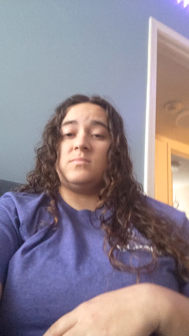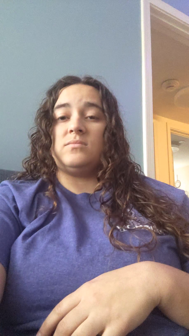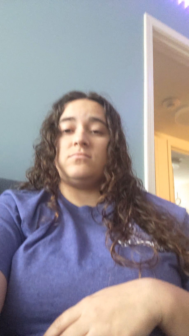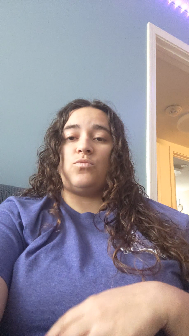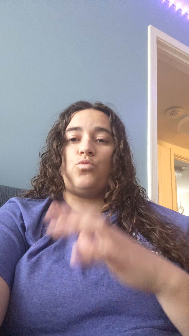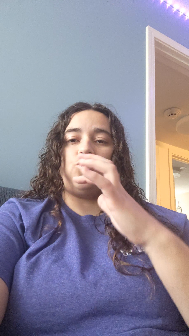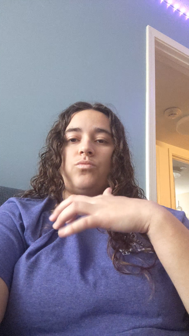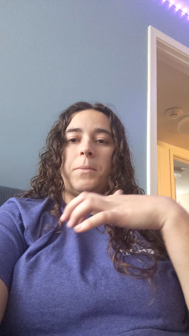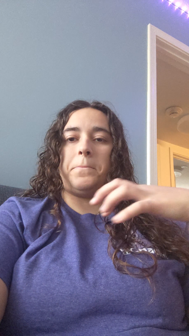grapes